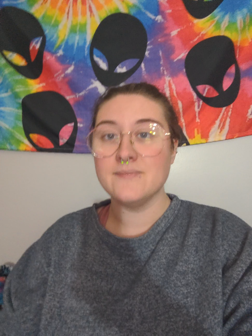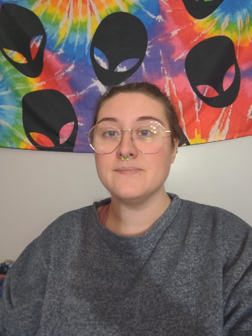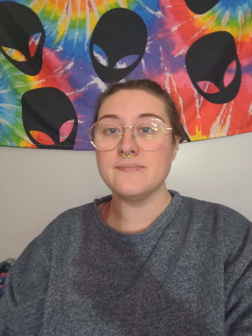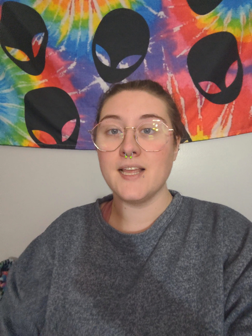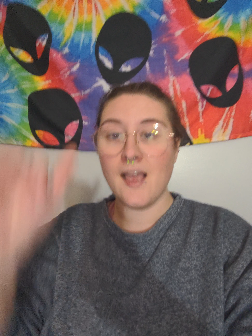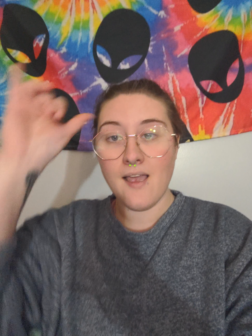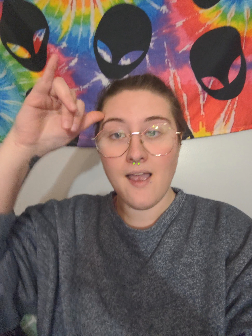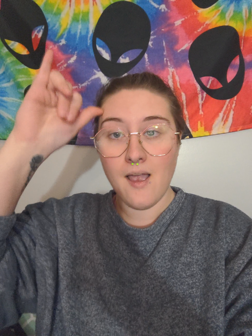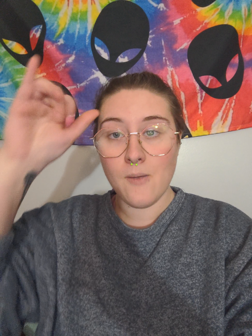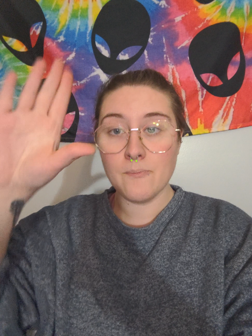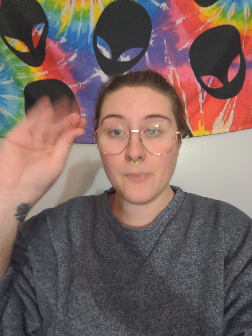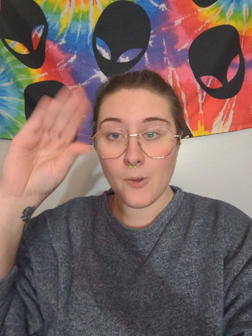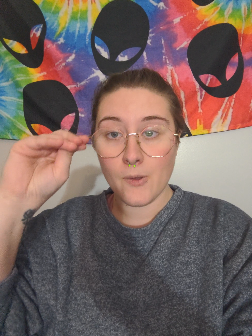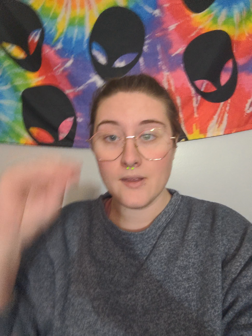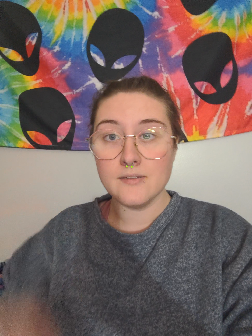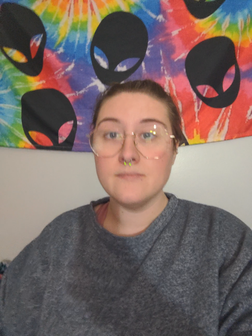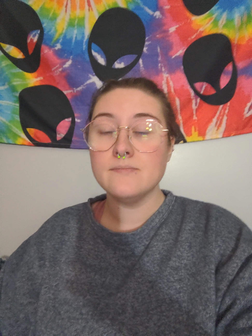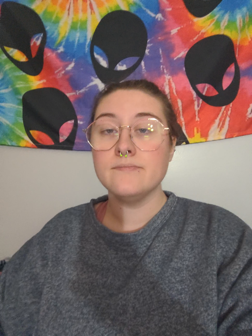cowboy